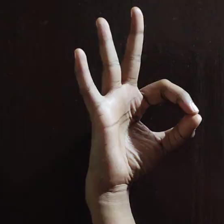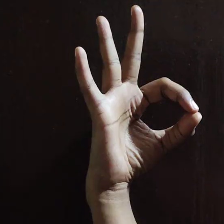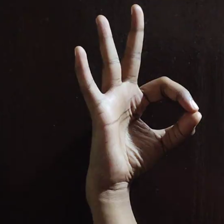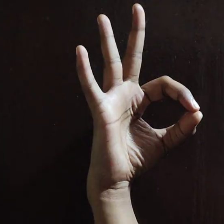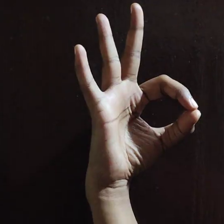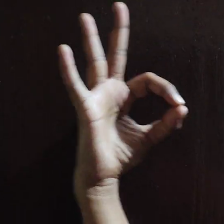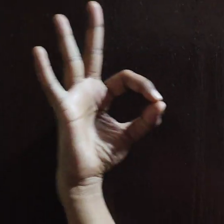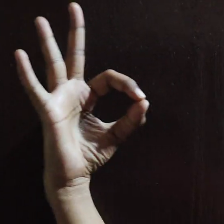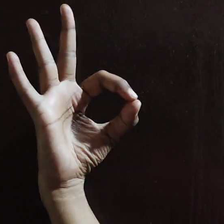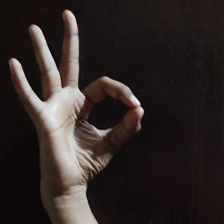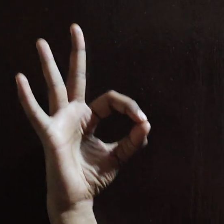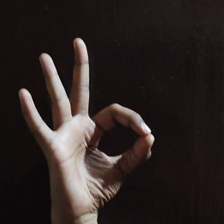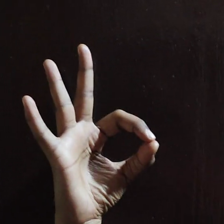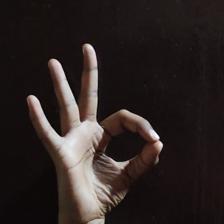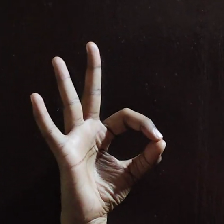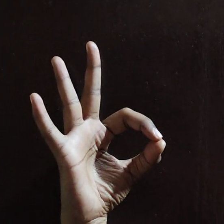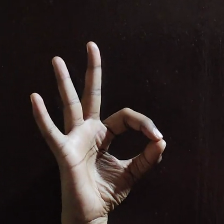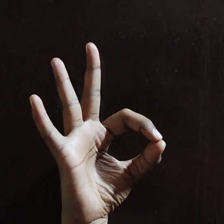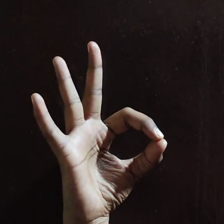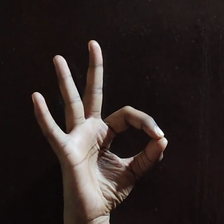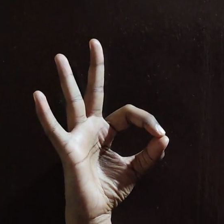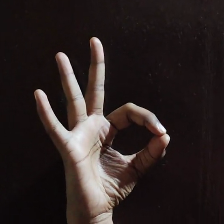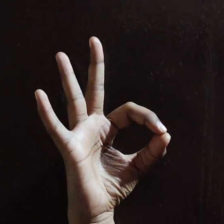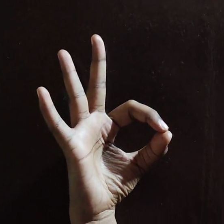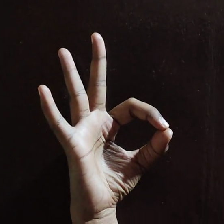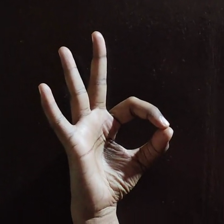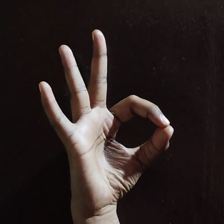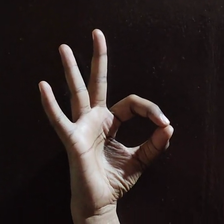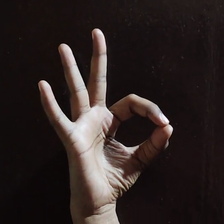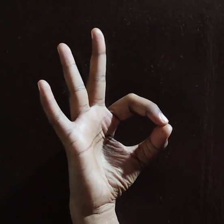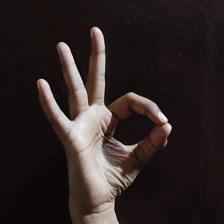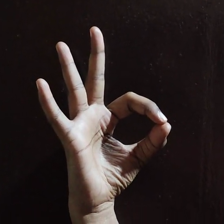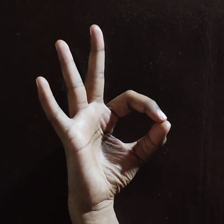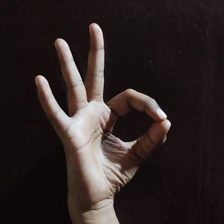ഔ